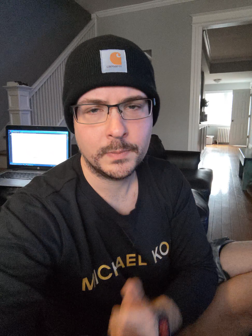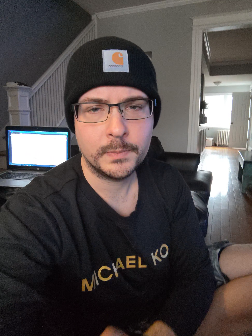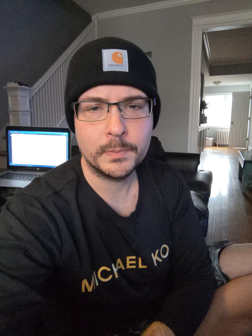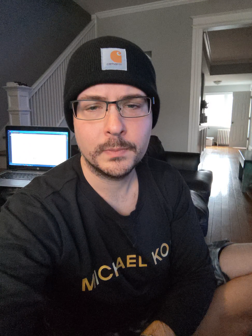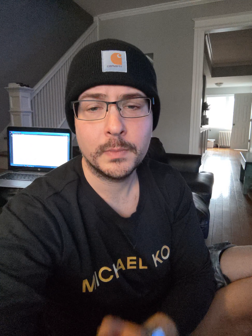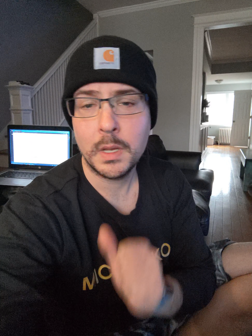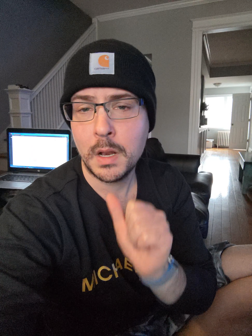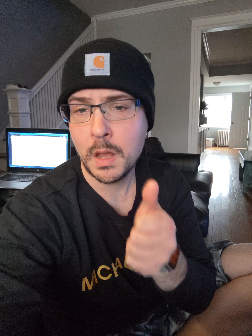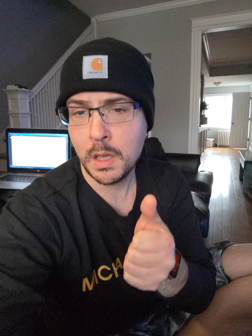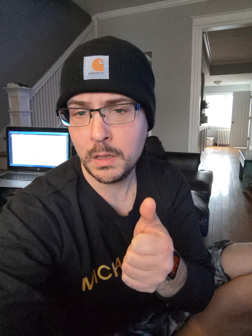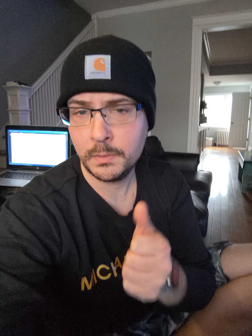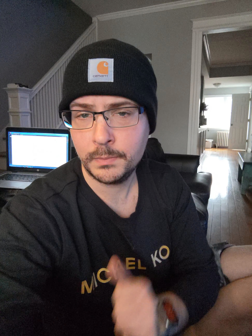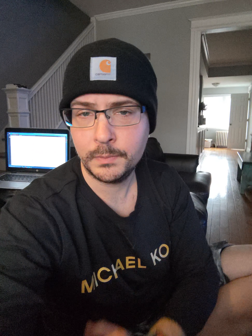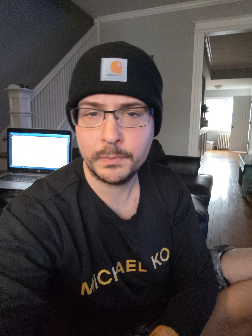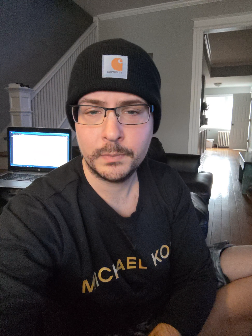not